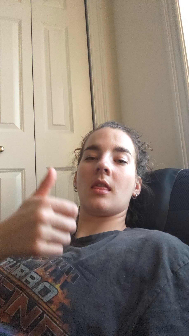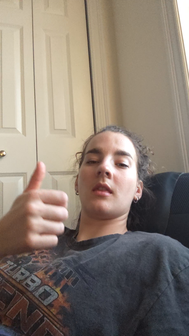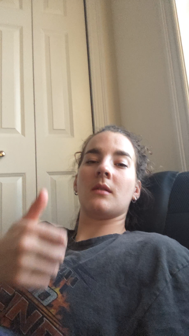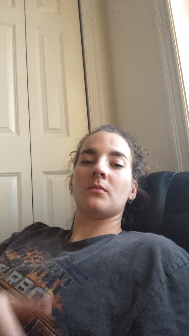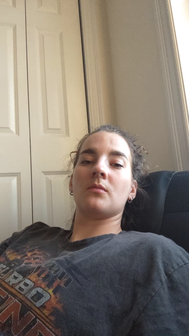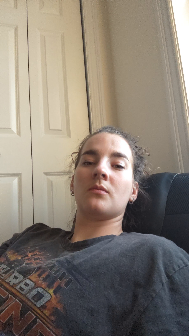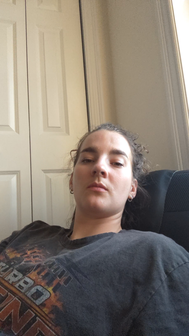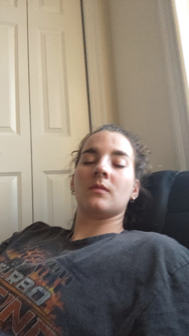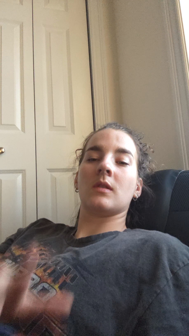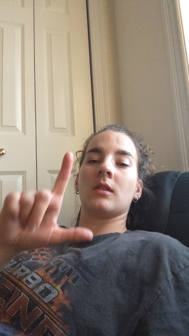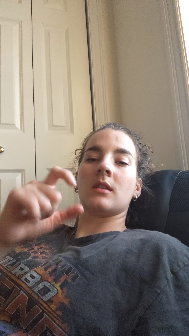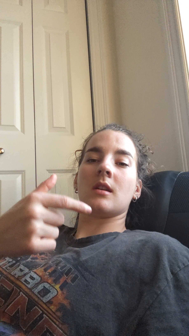leg